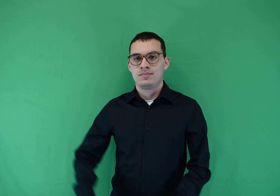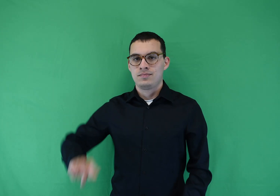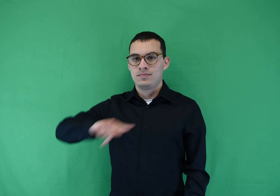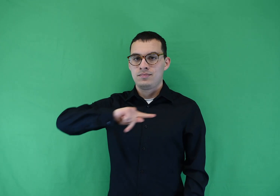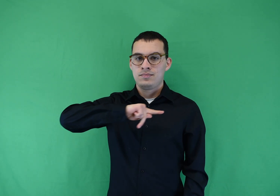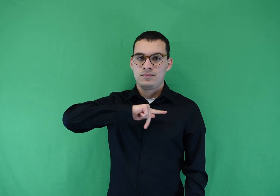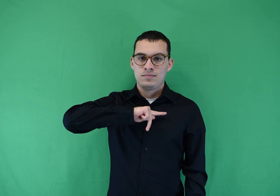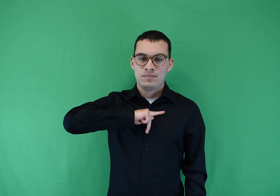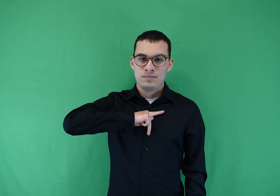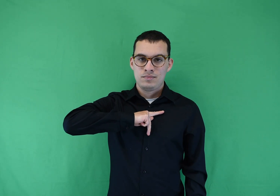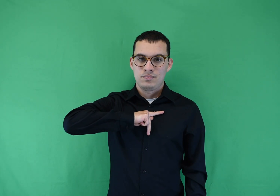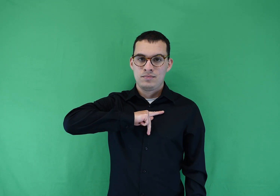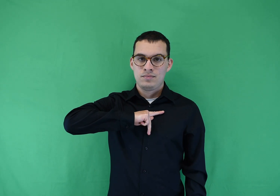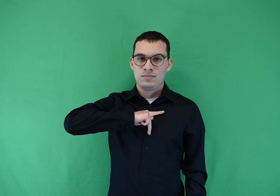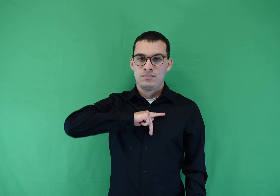mi